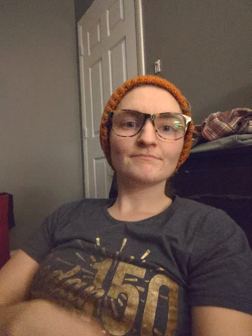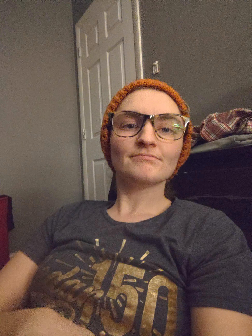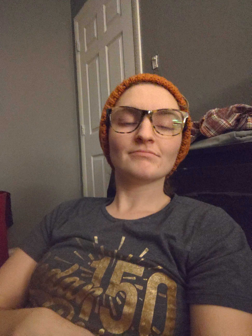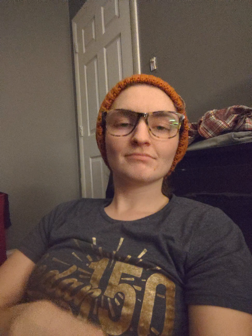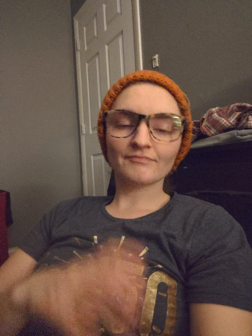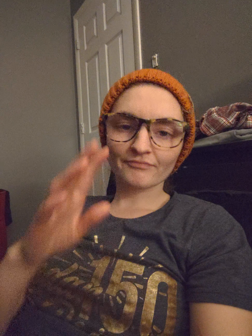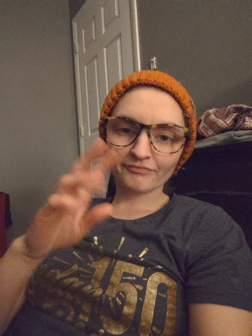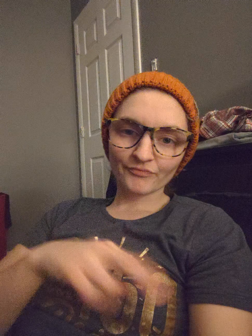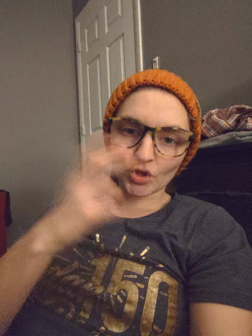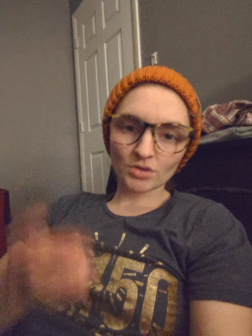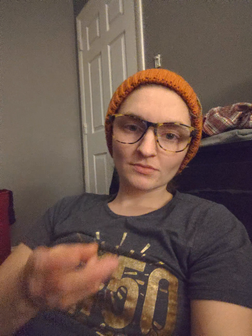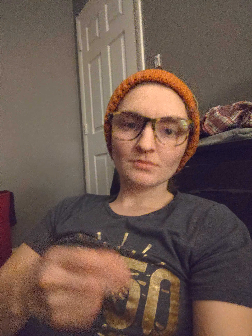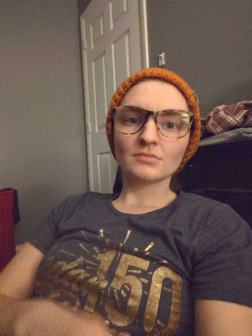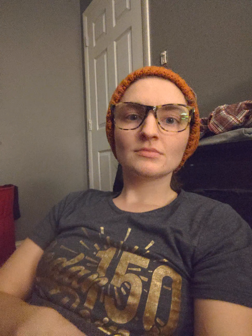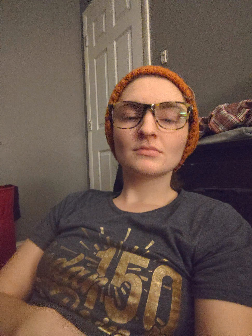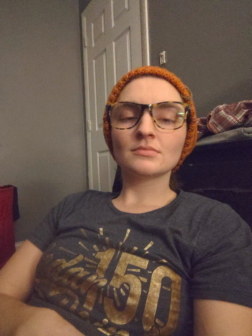fall